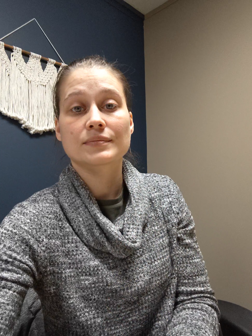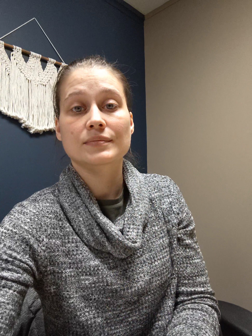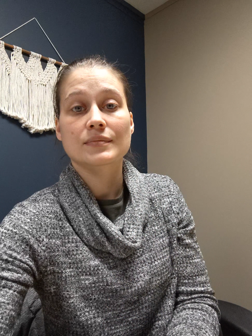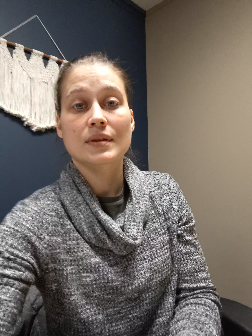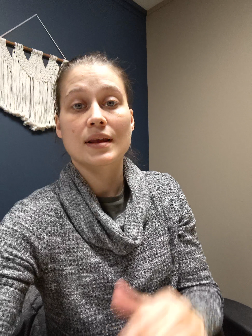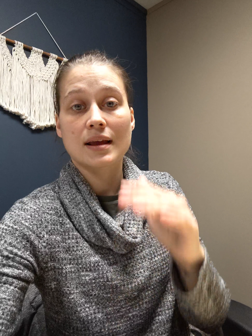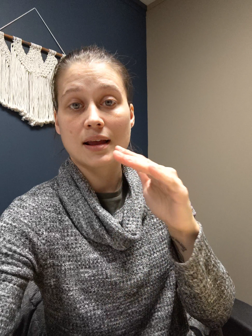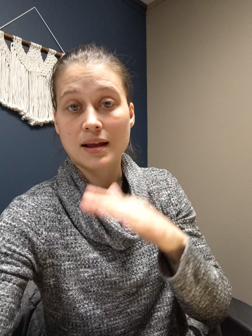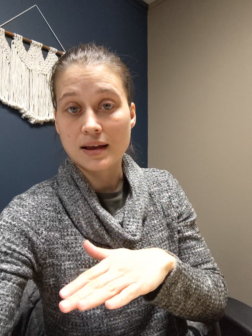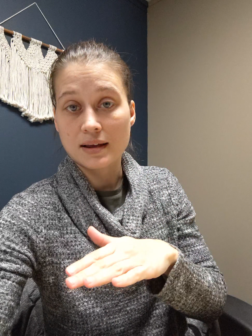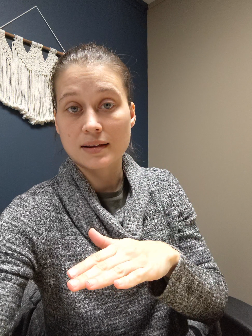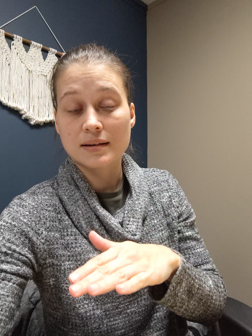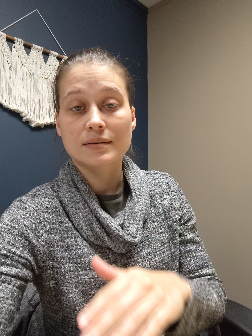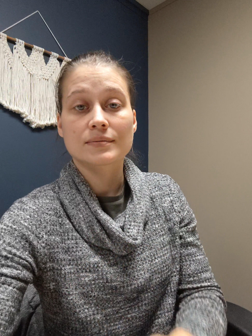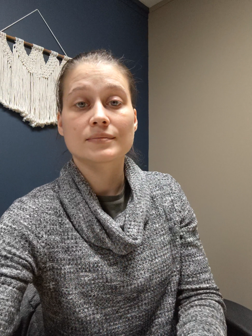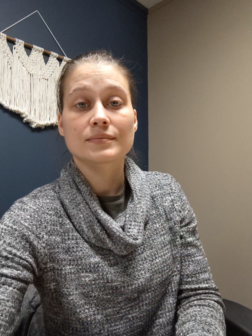on